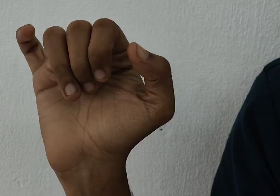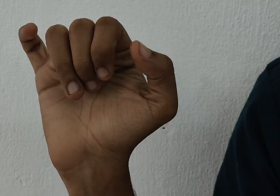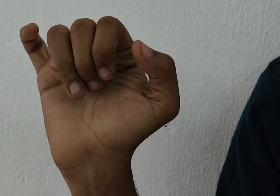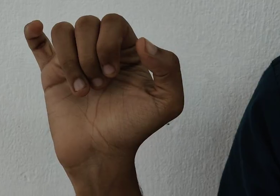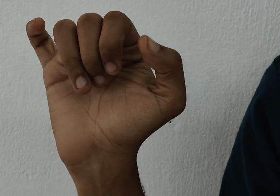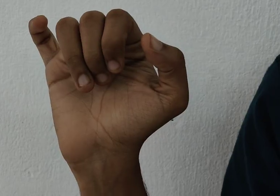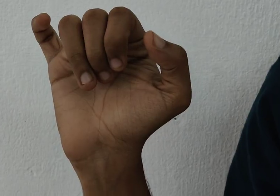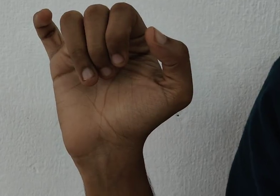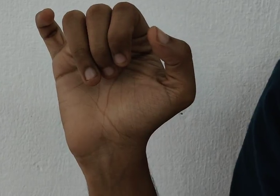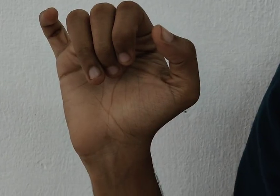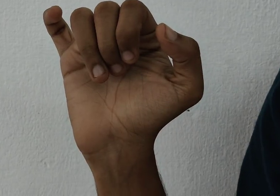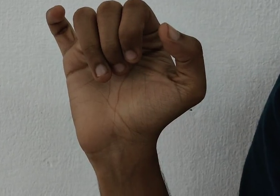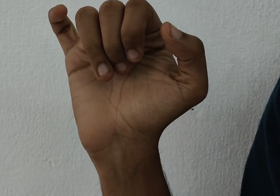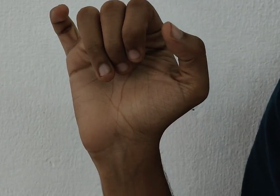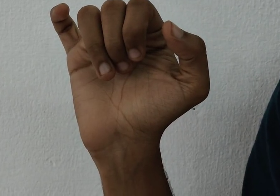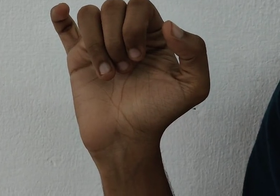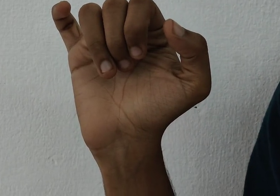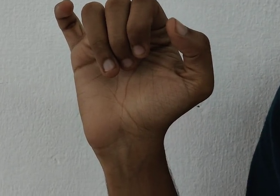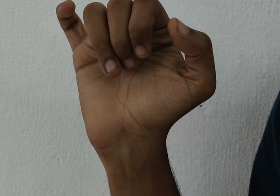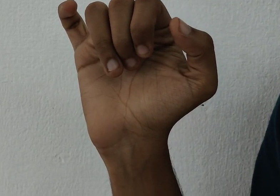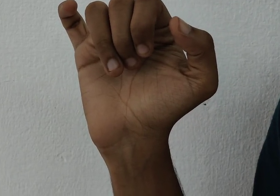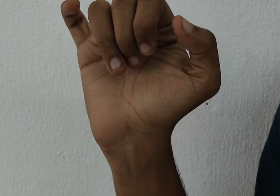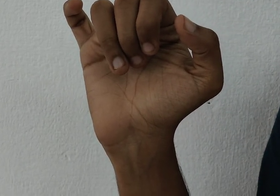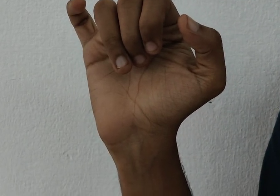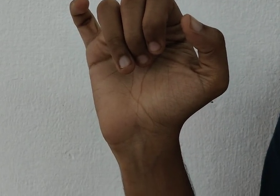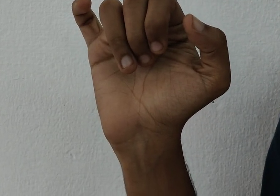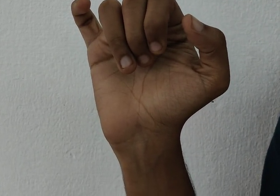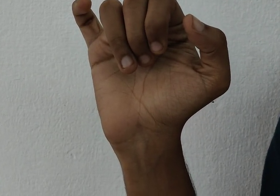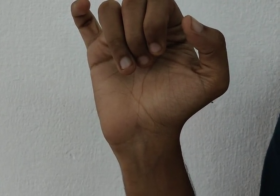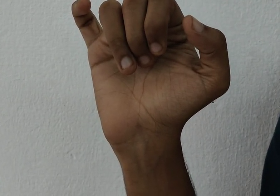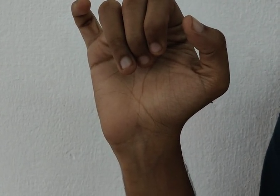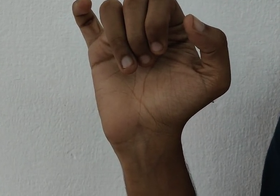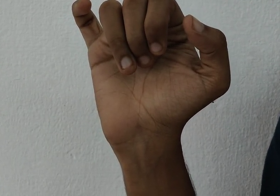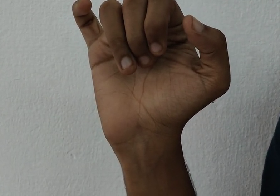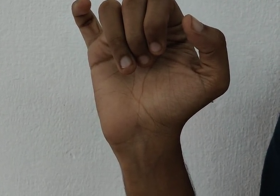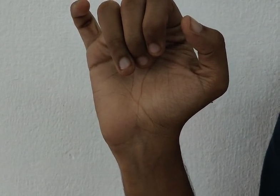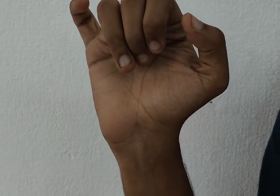ഋ